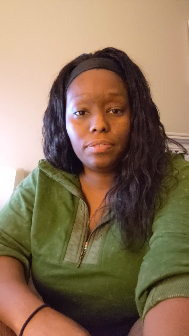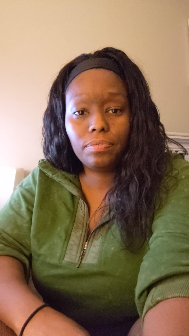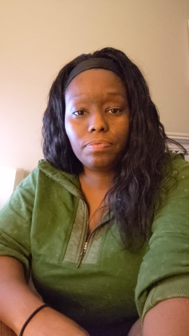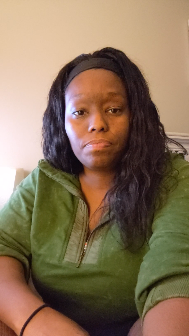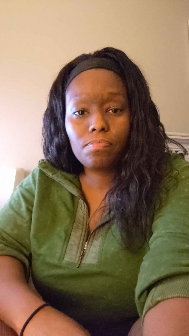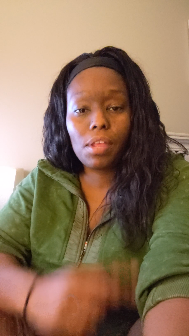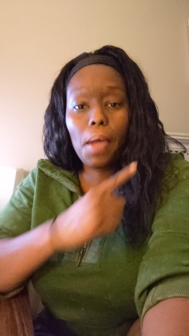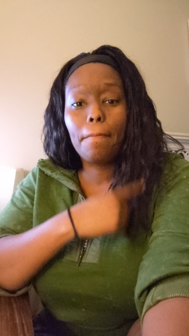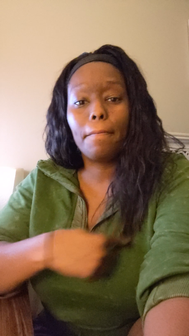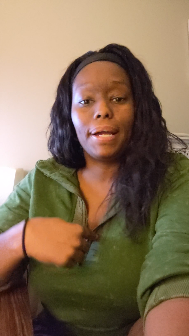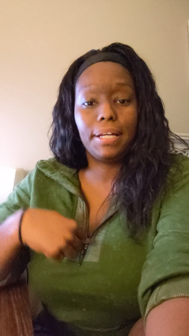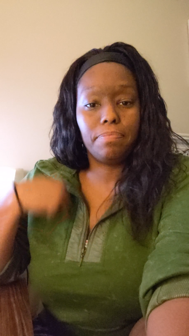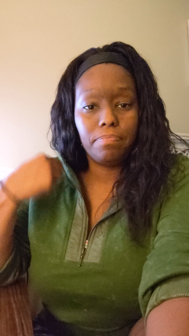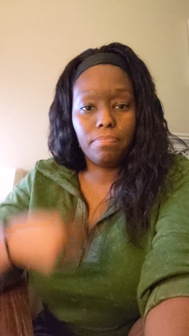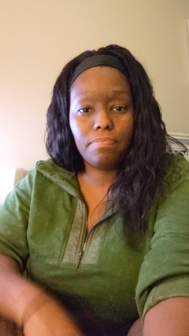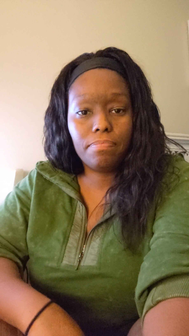bib